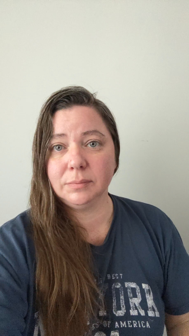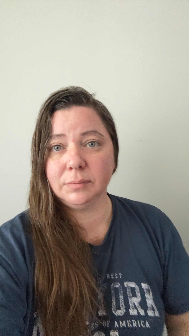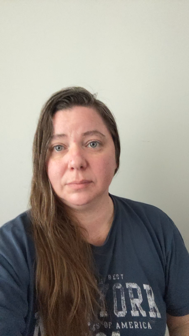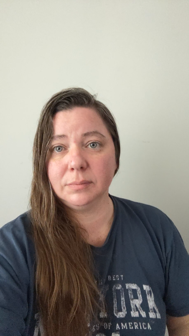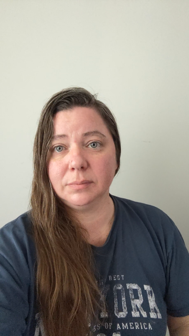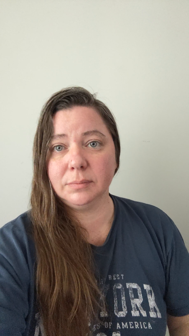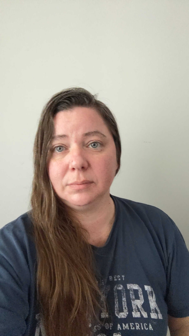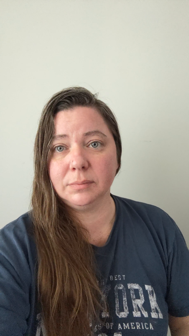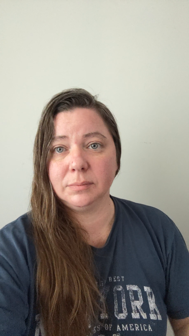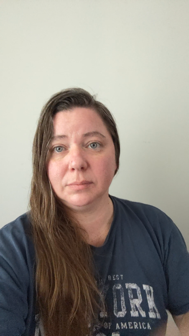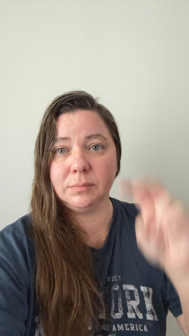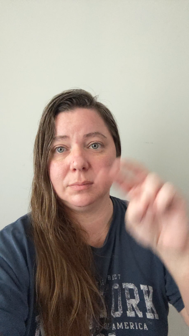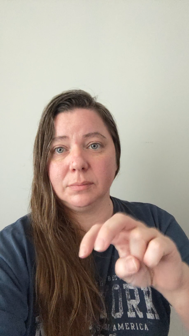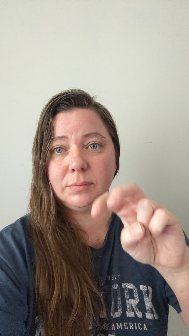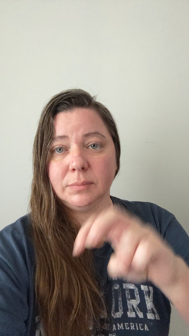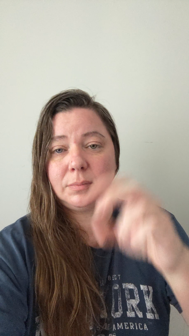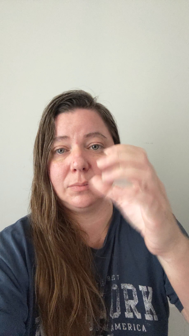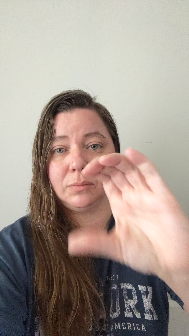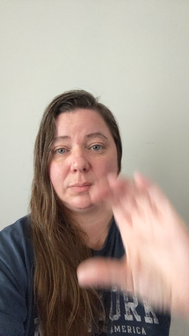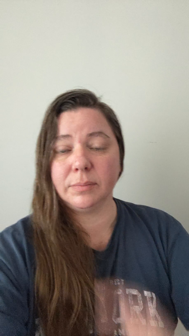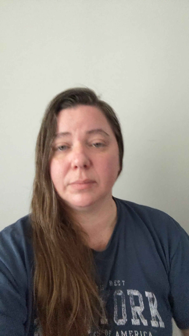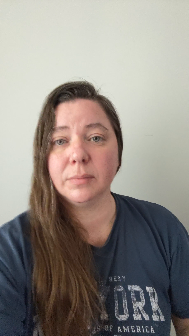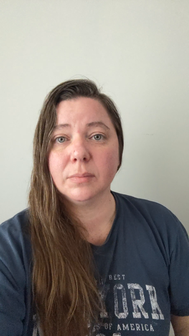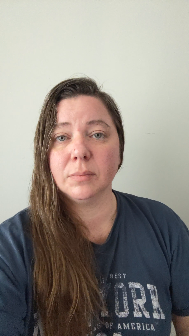potato chip